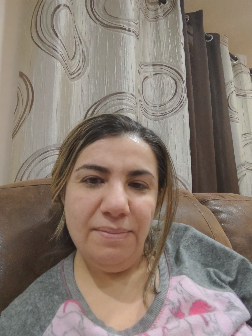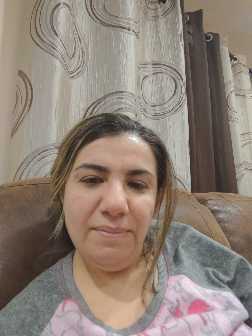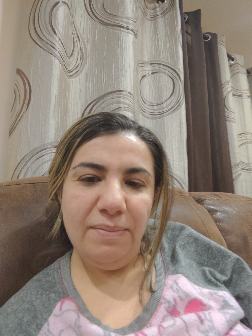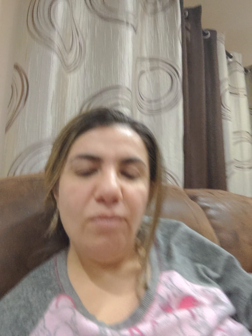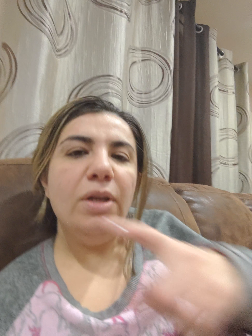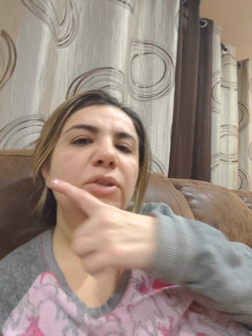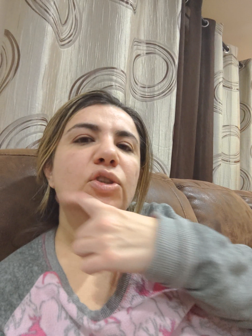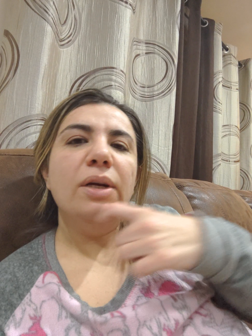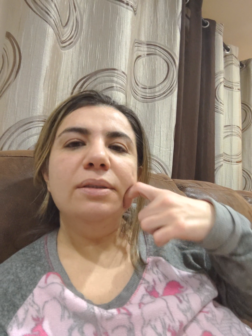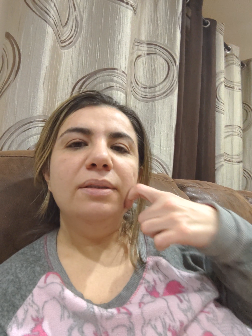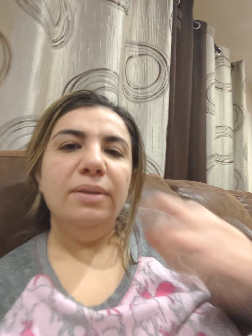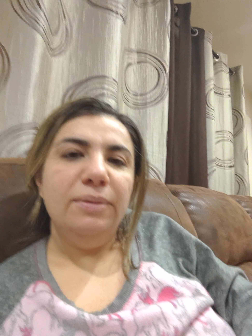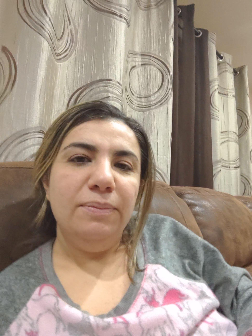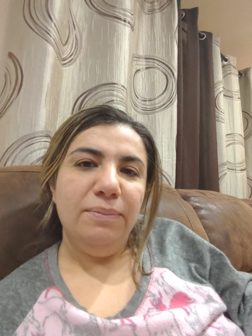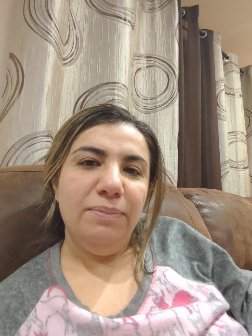dry